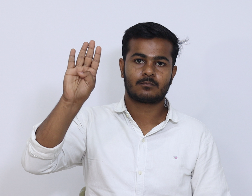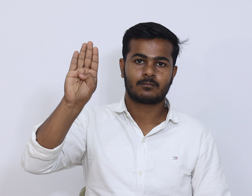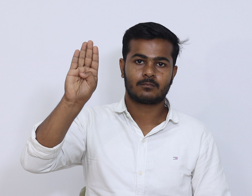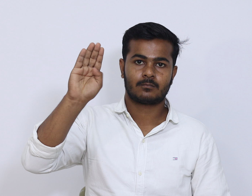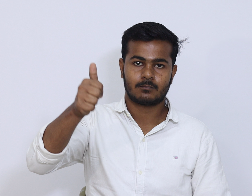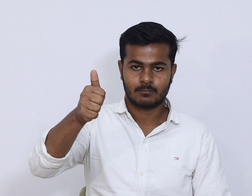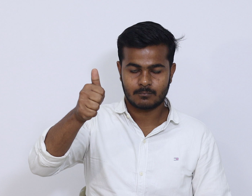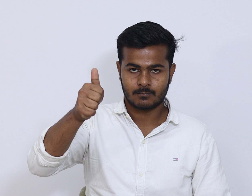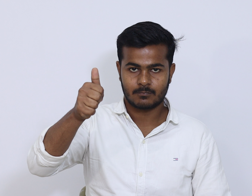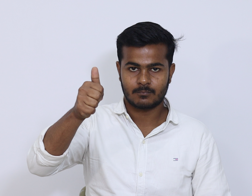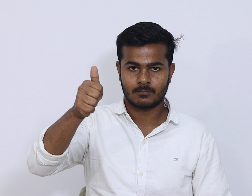best